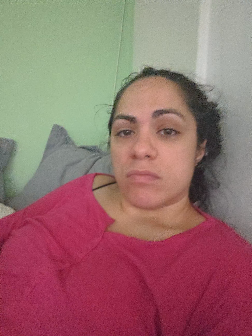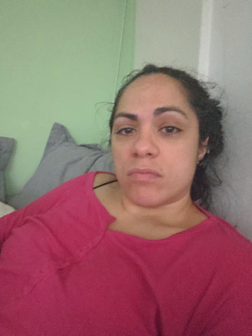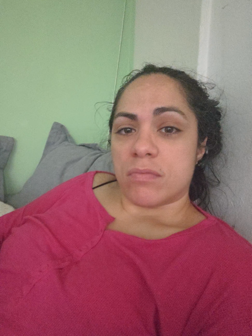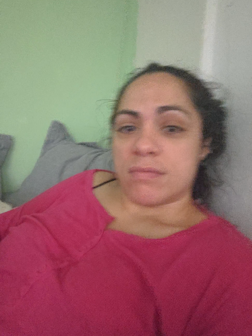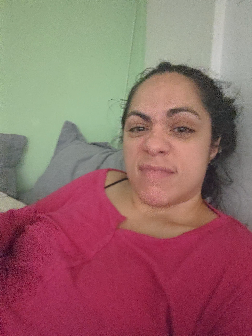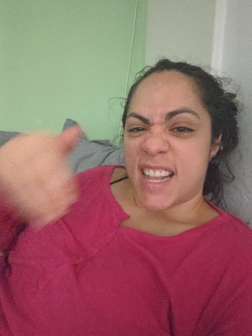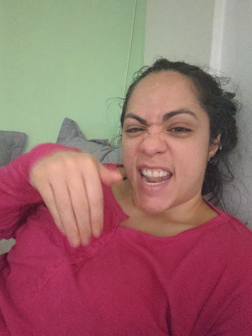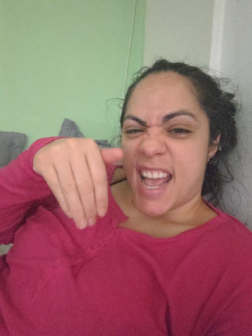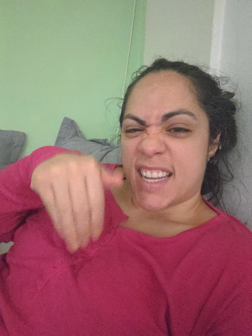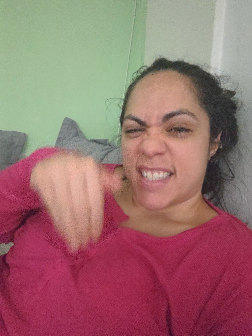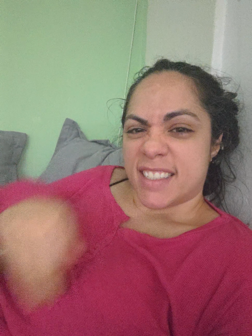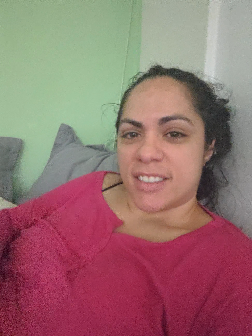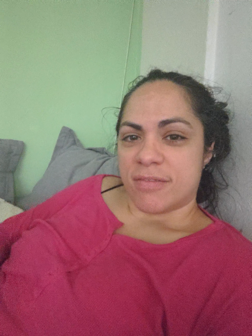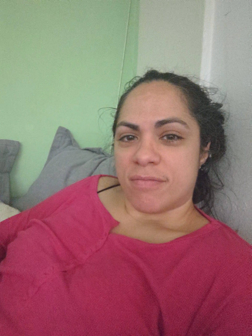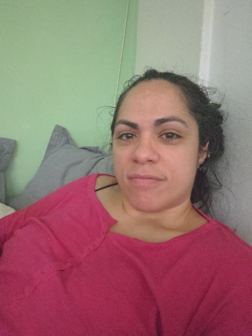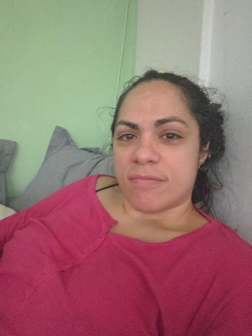night